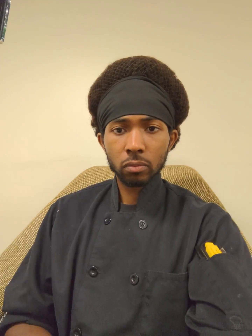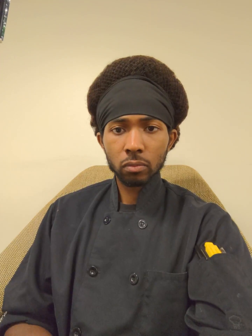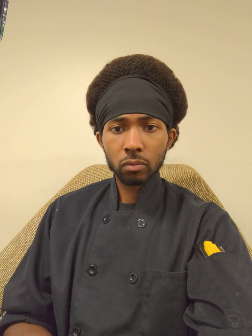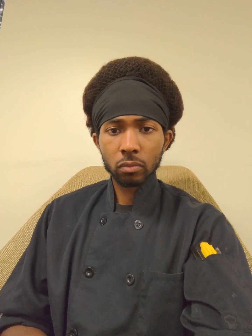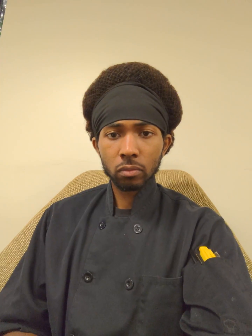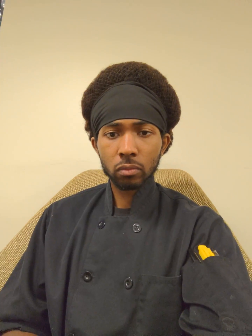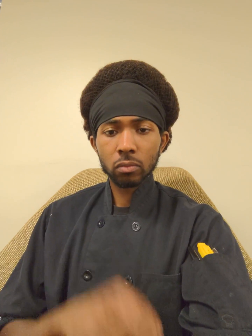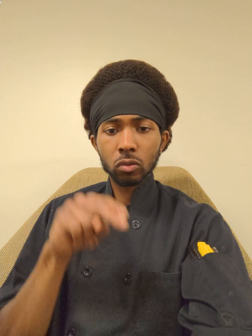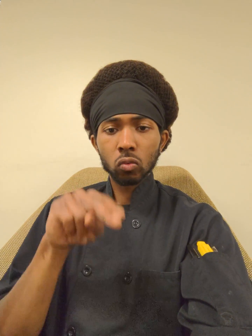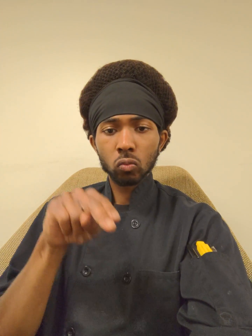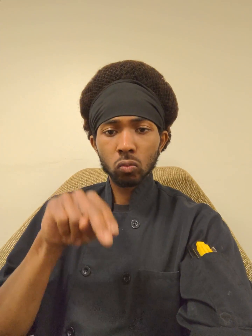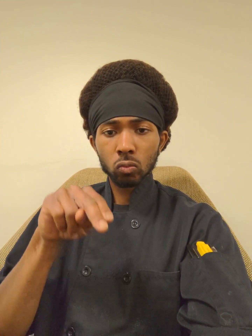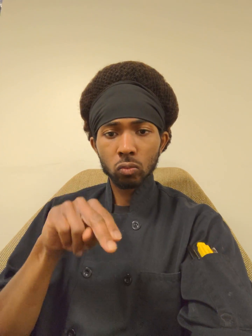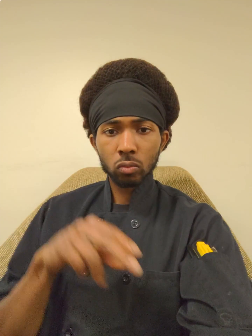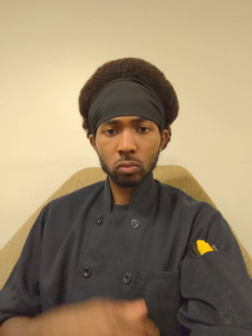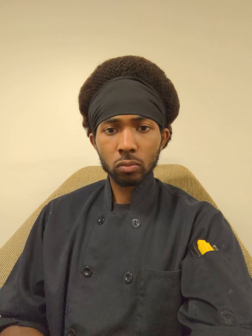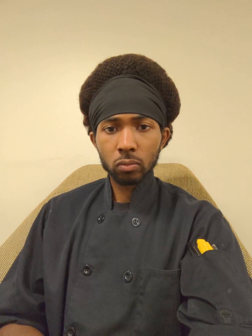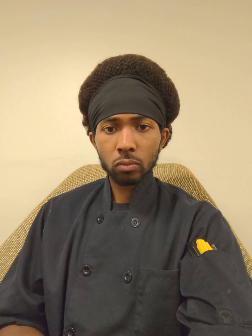nurse